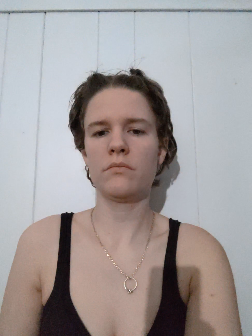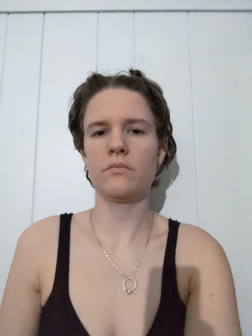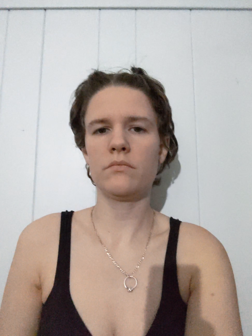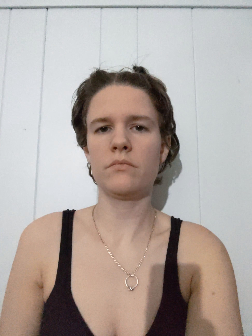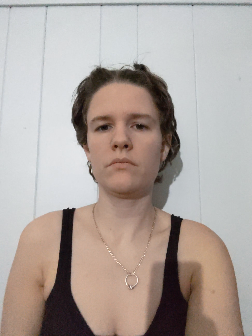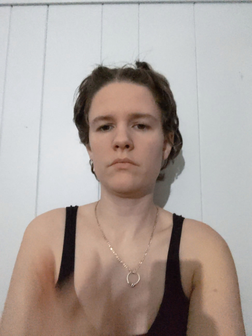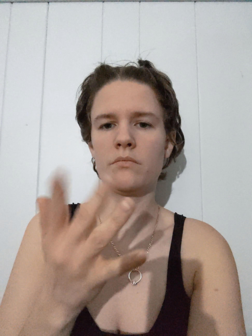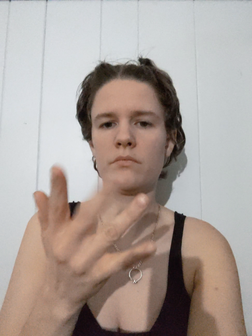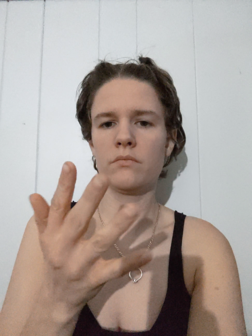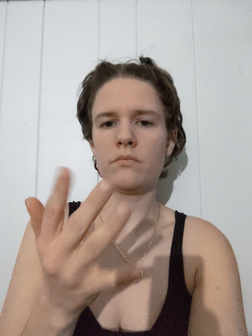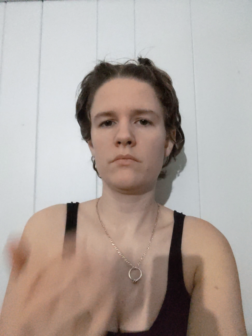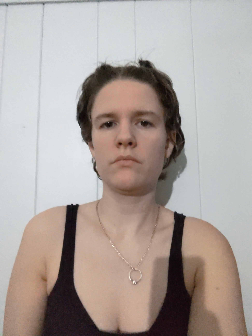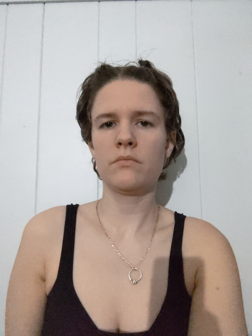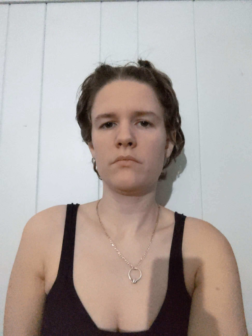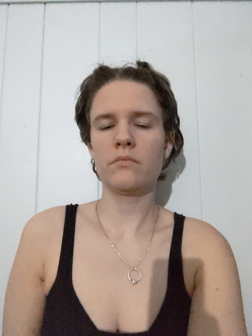finger